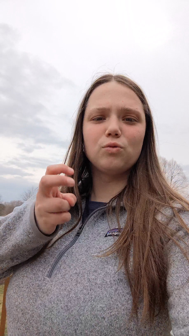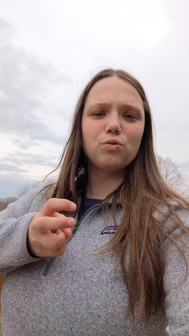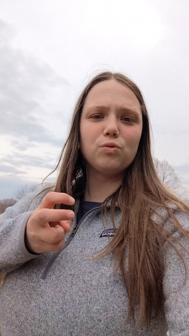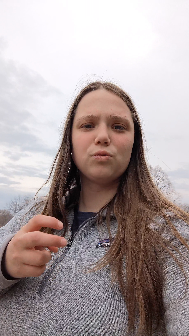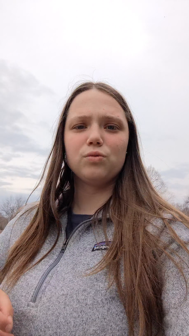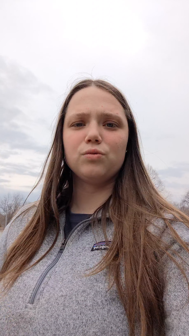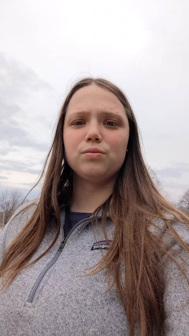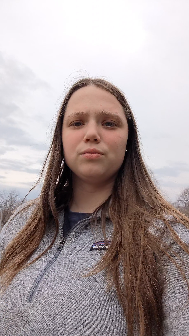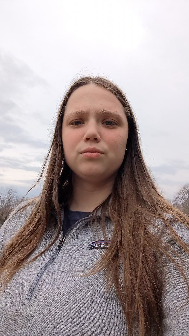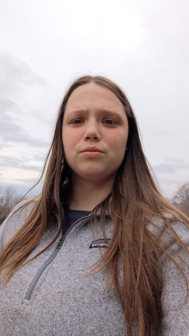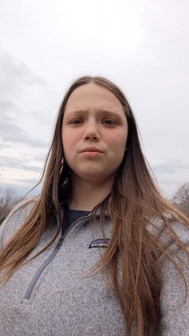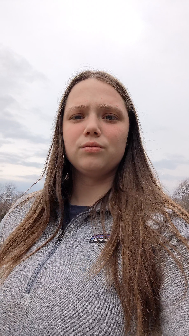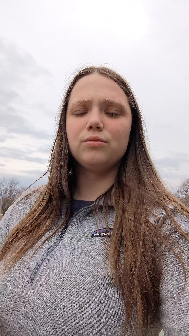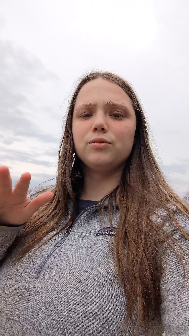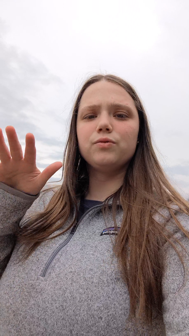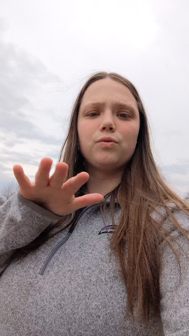full